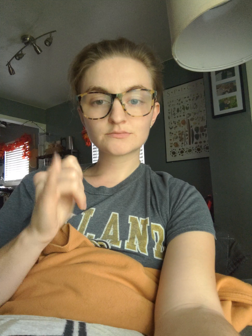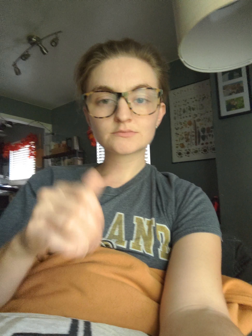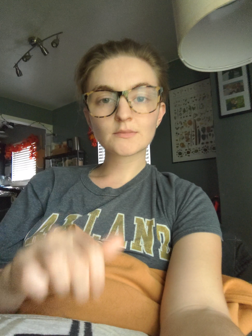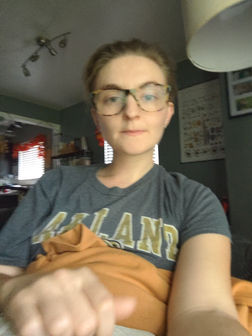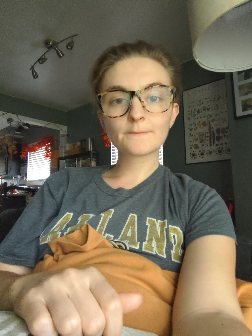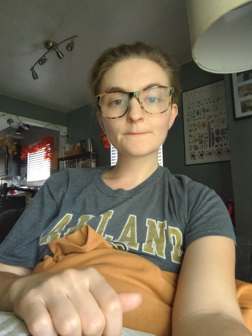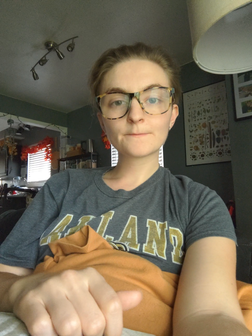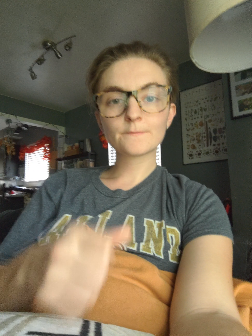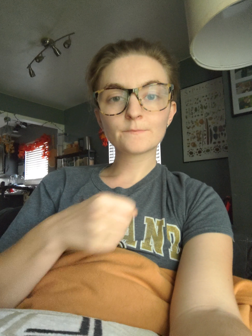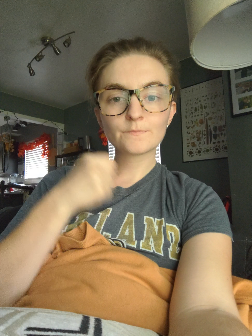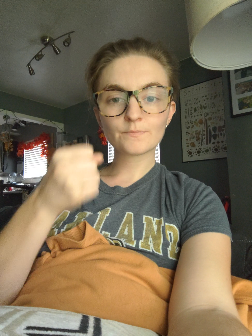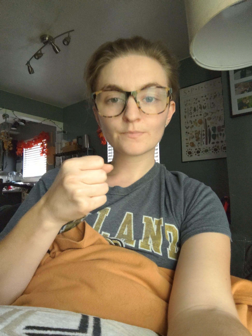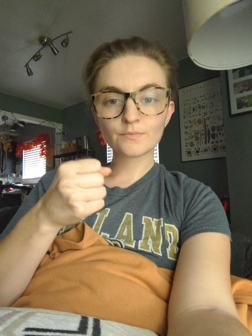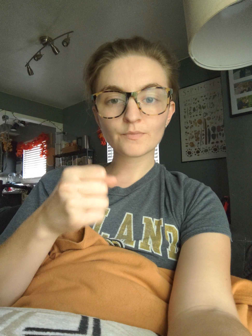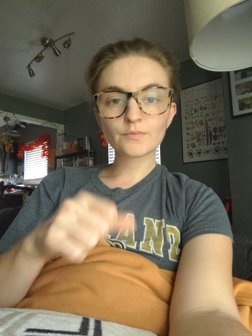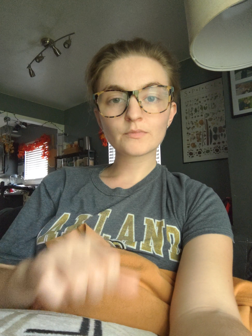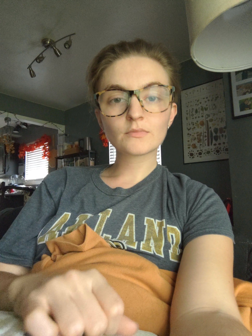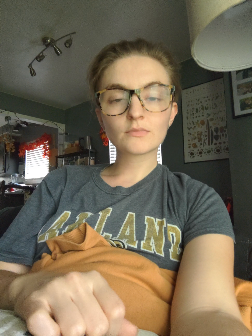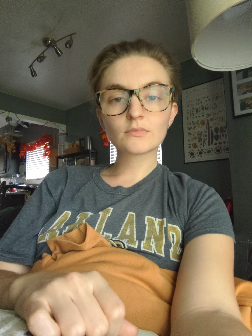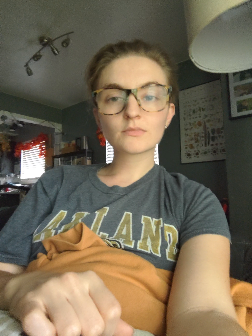hit